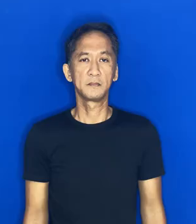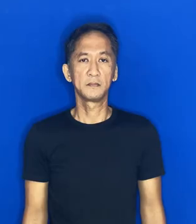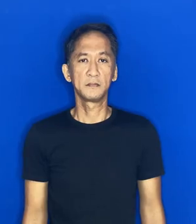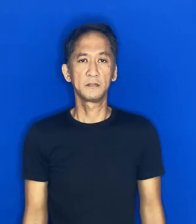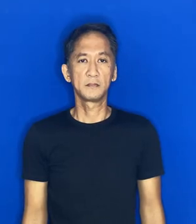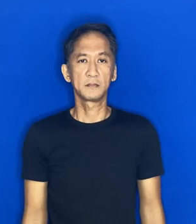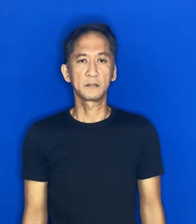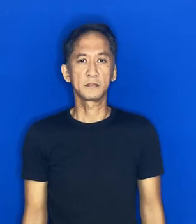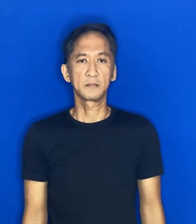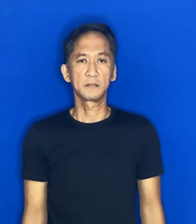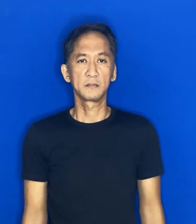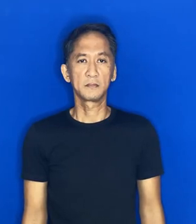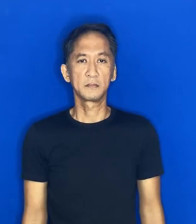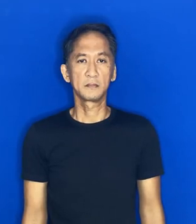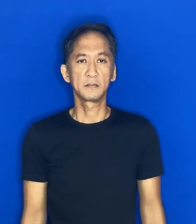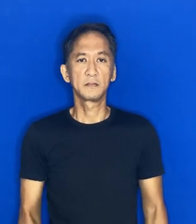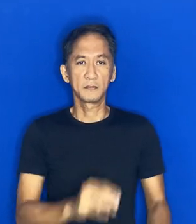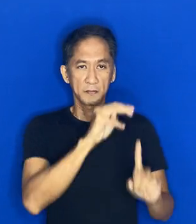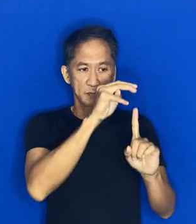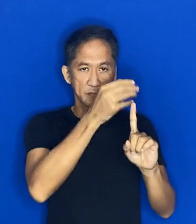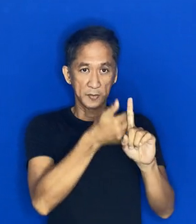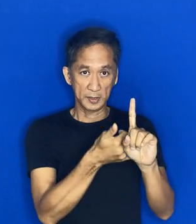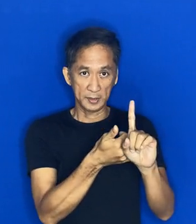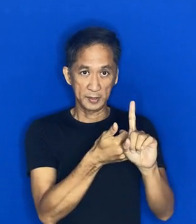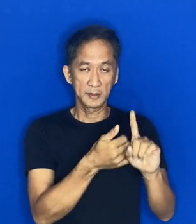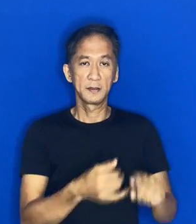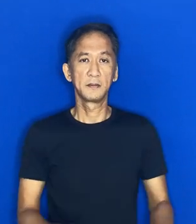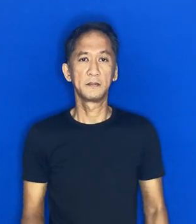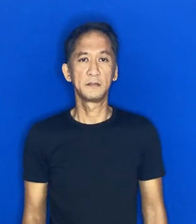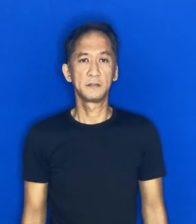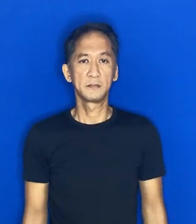may